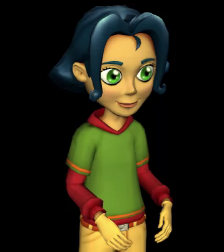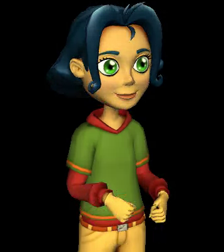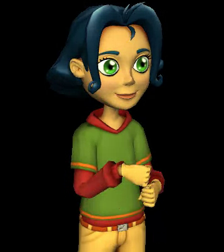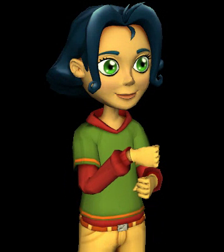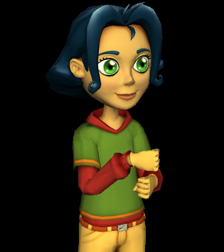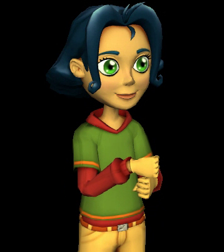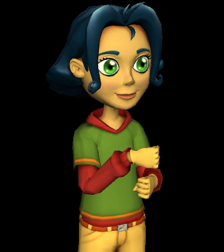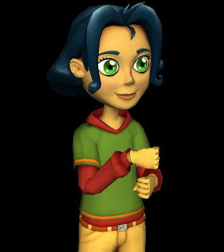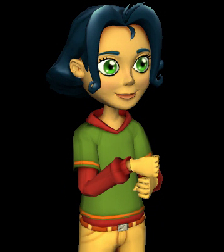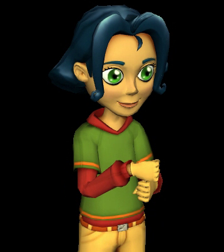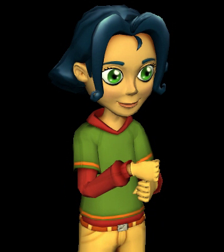عمل